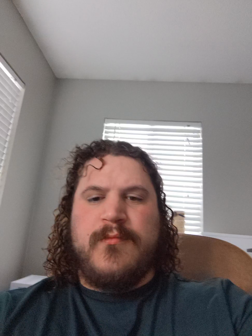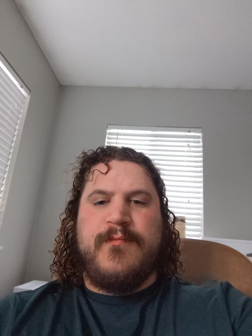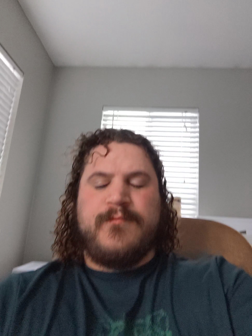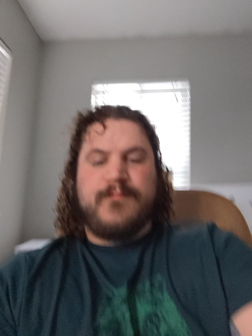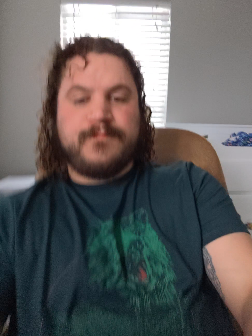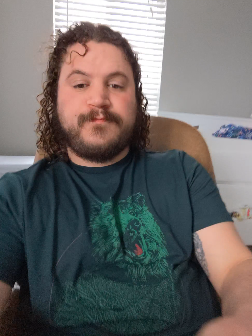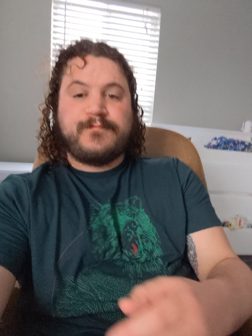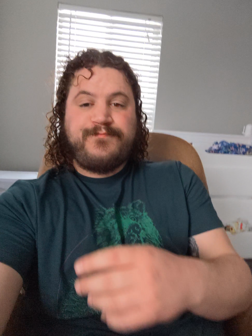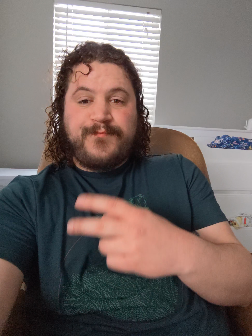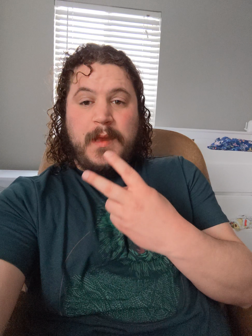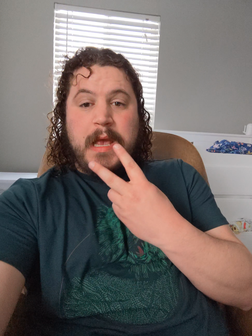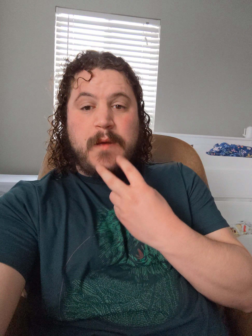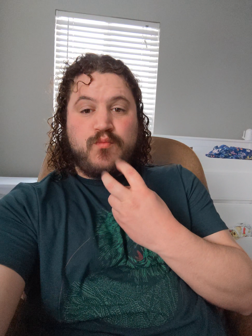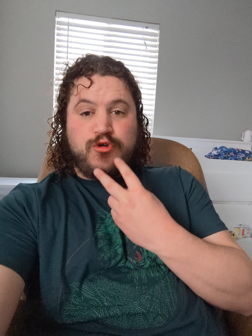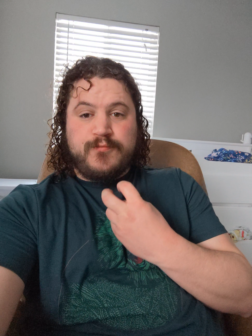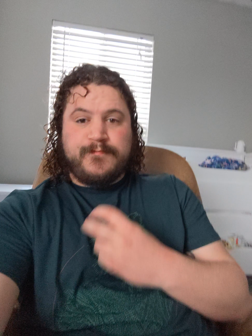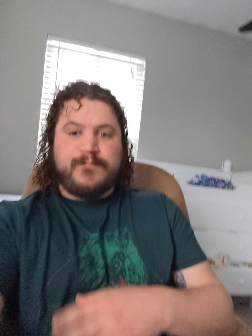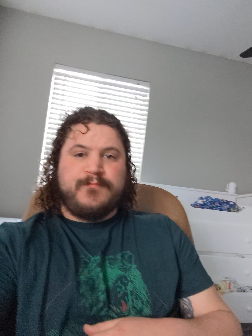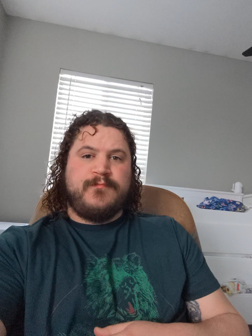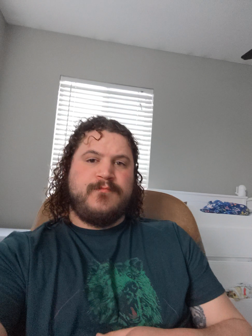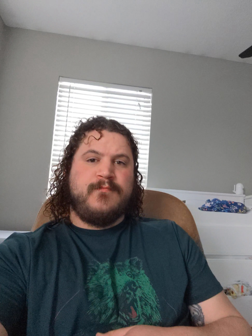underwear